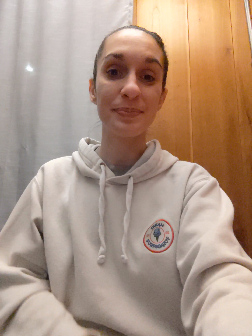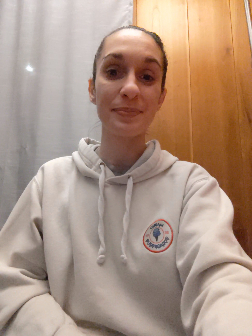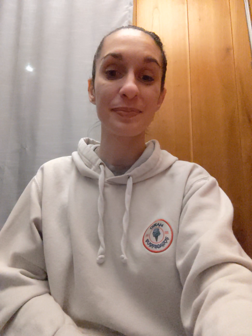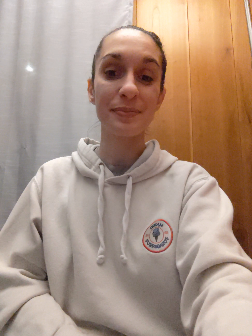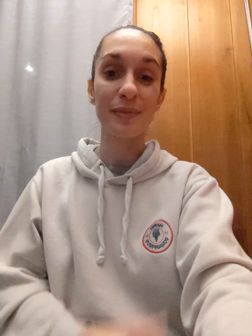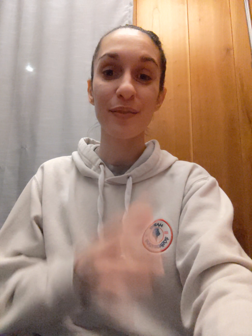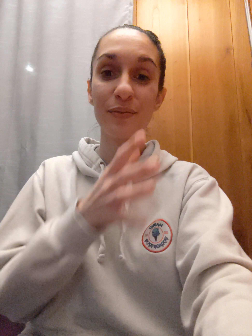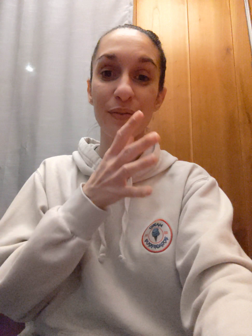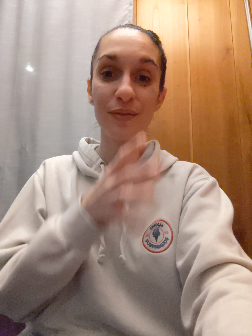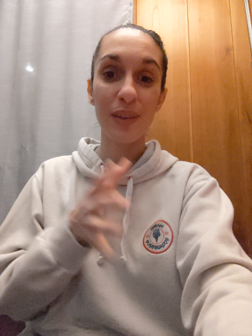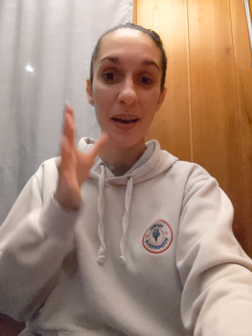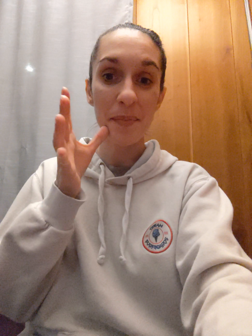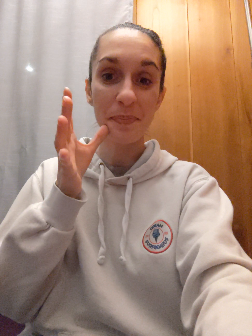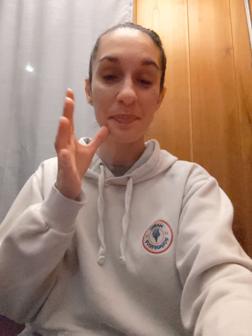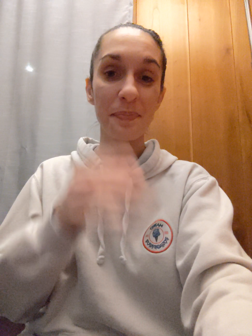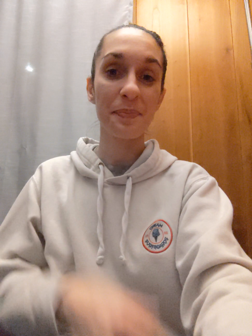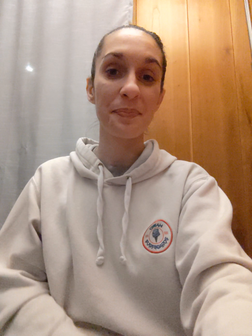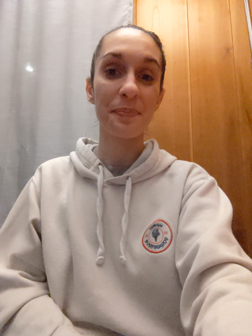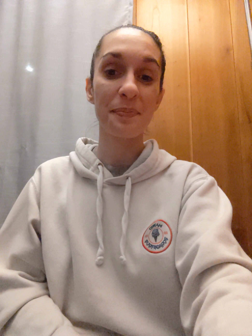farm